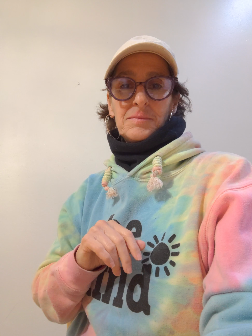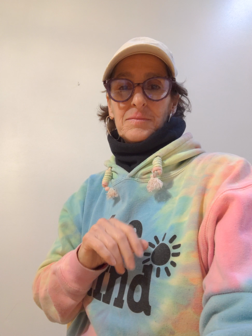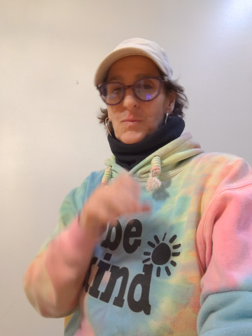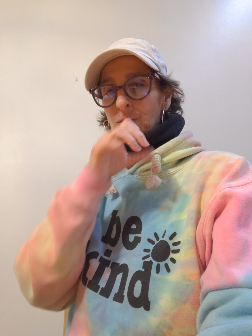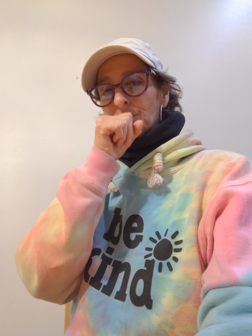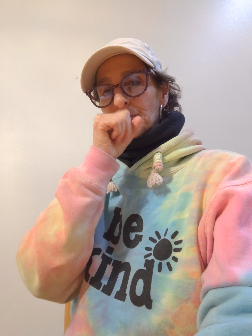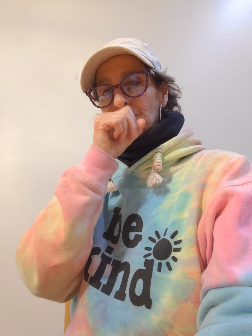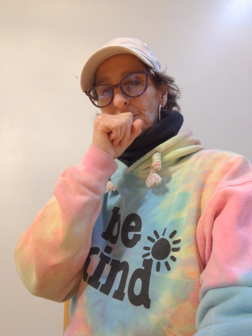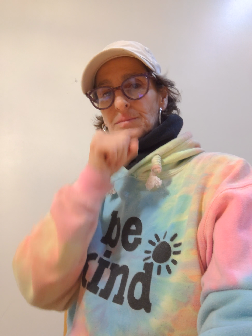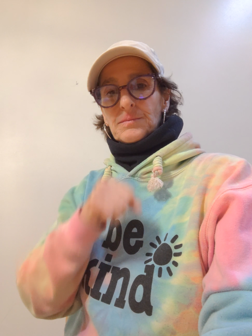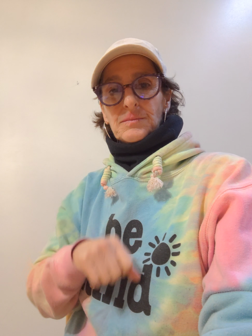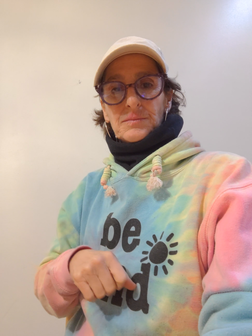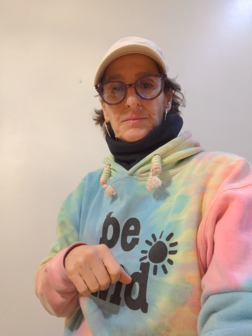orange